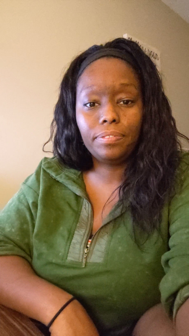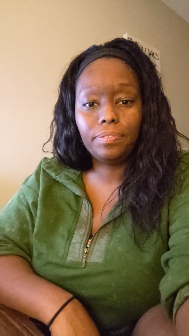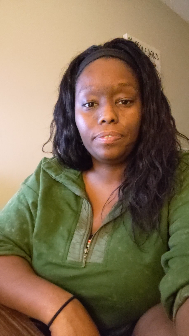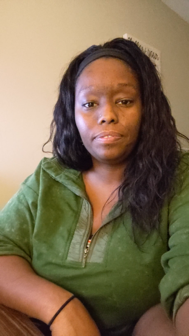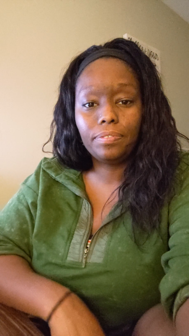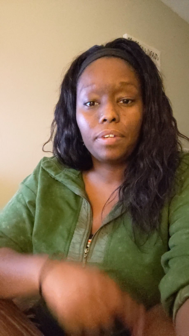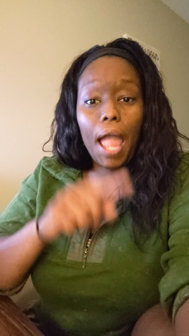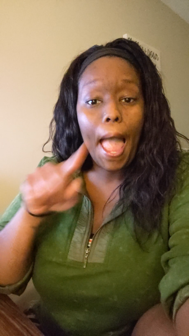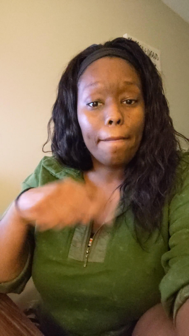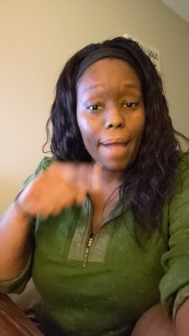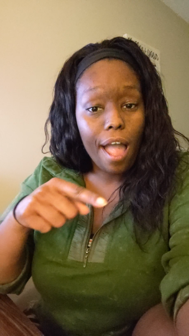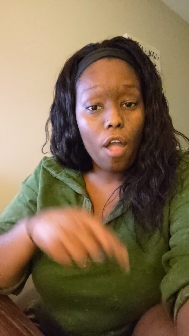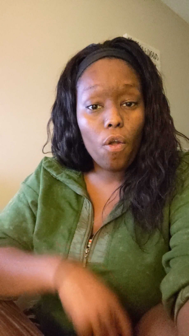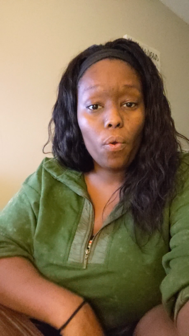about